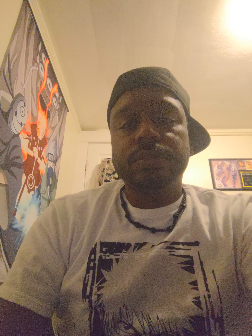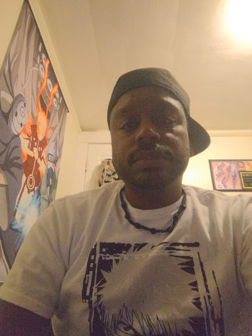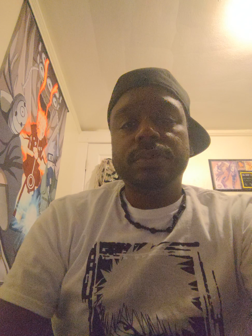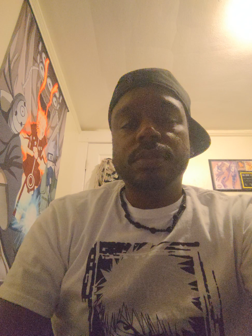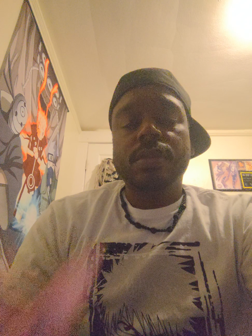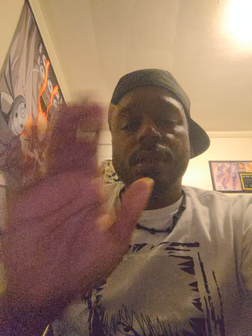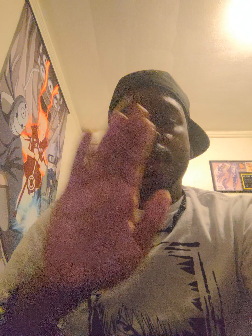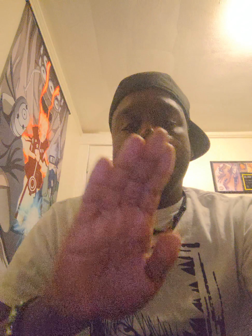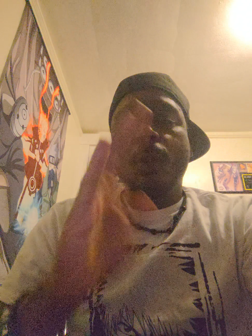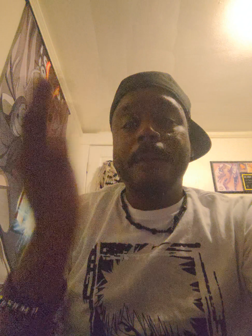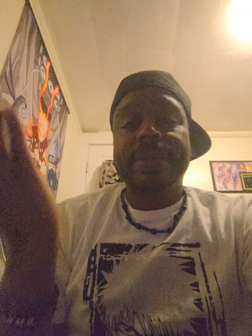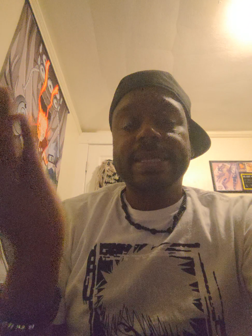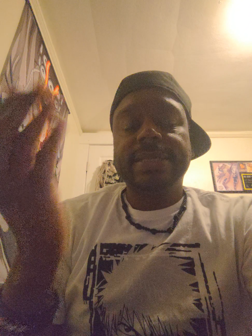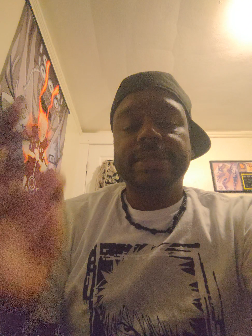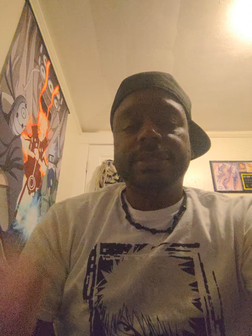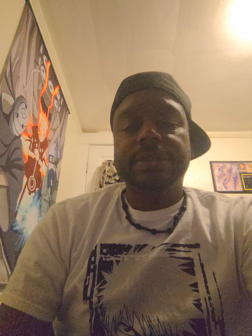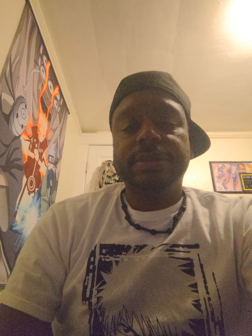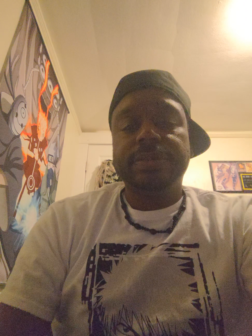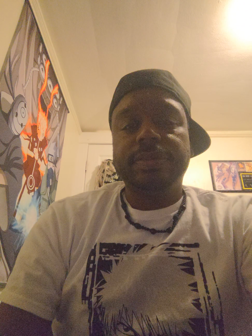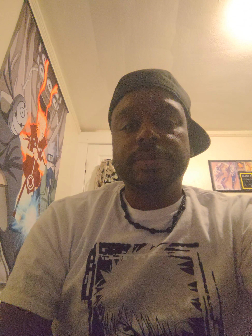open